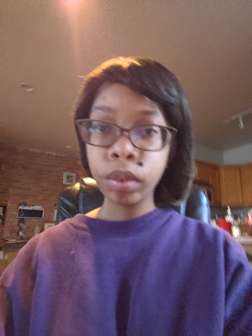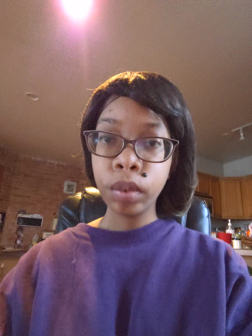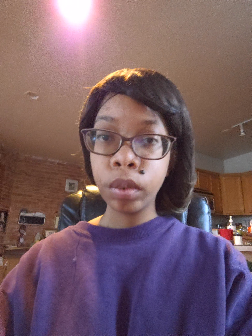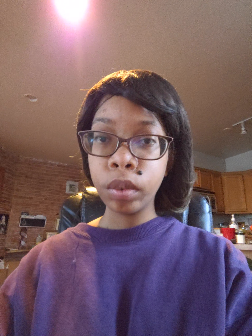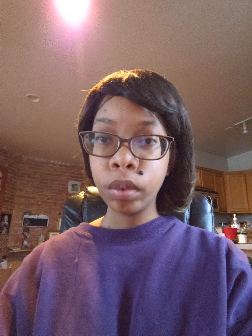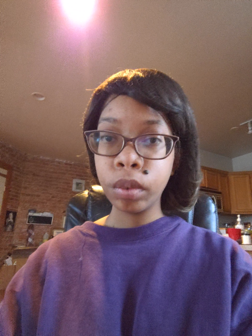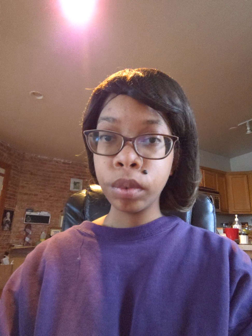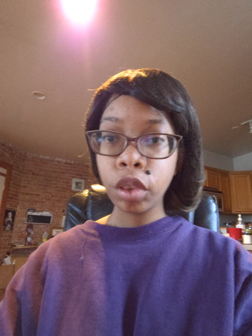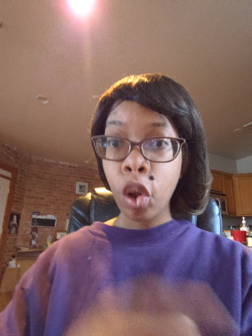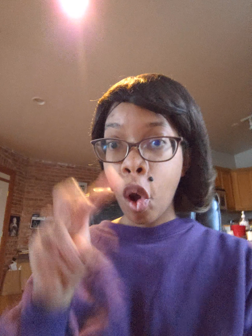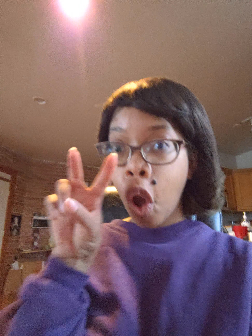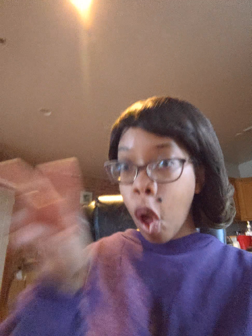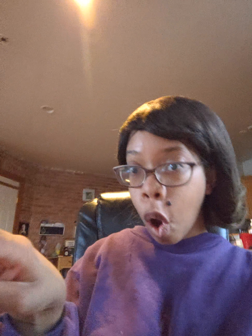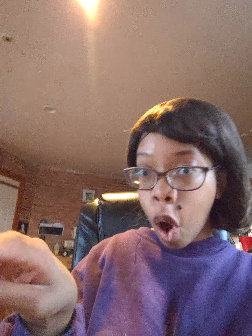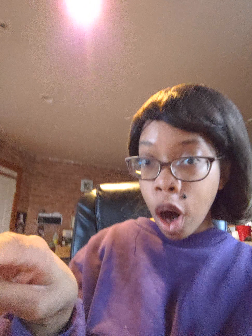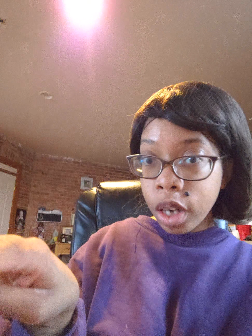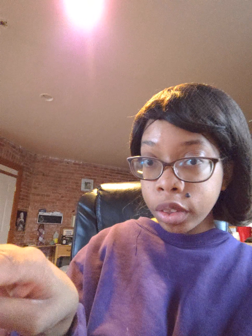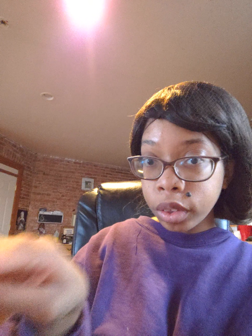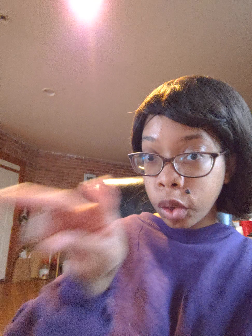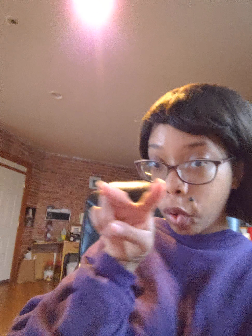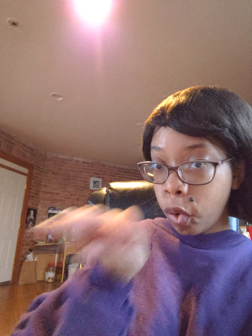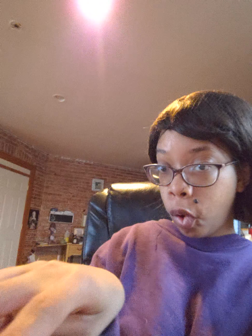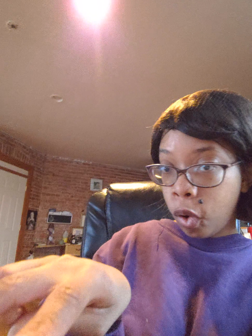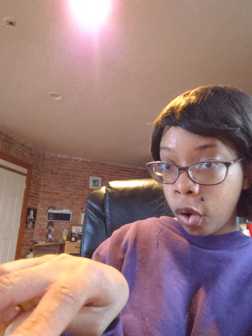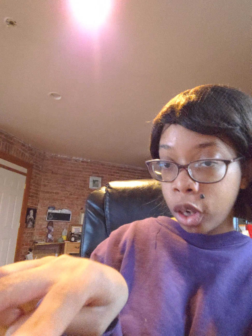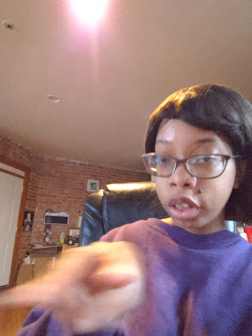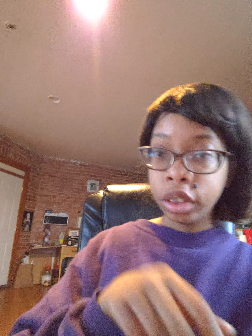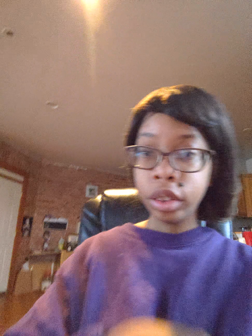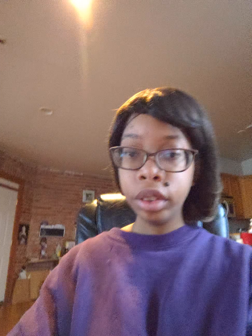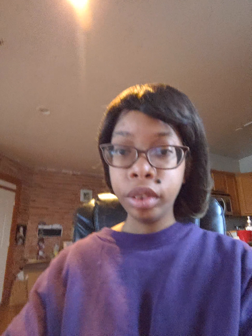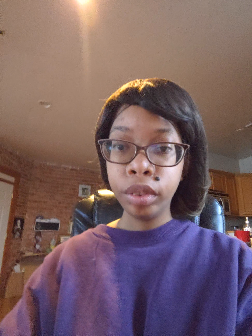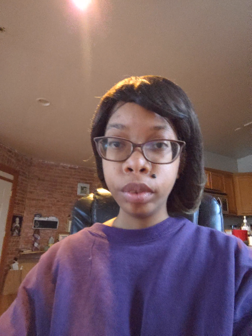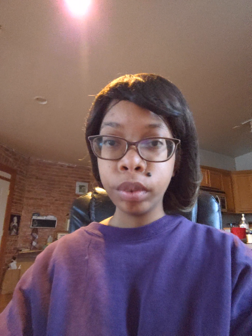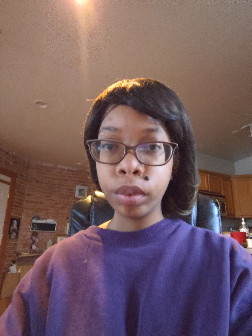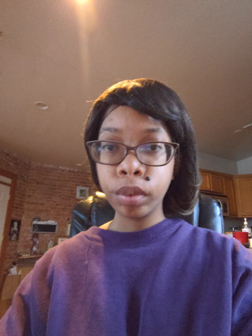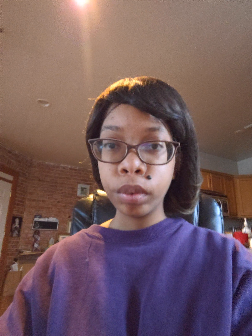look